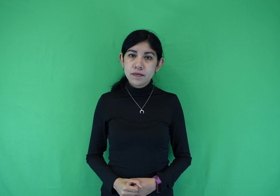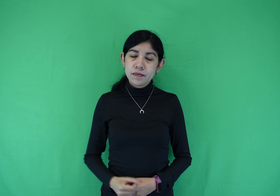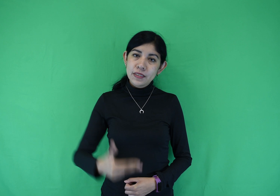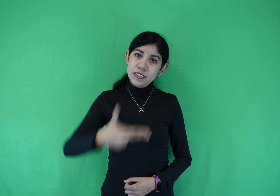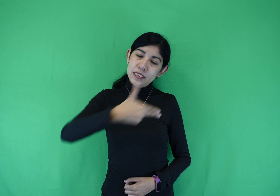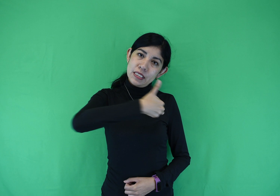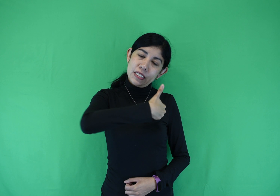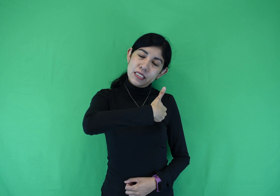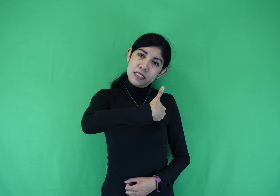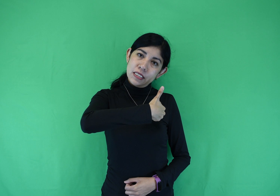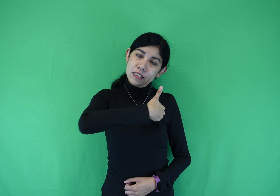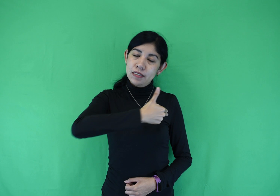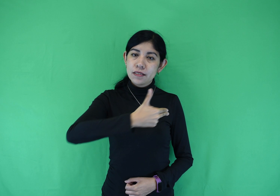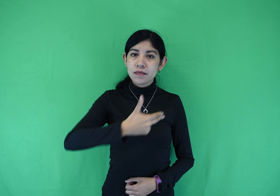herida